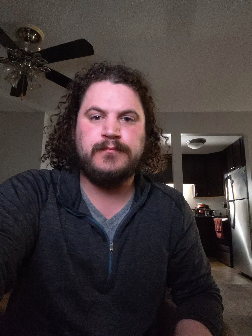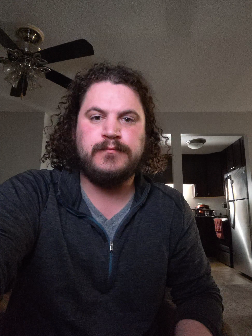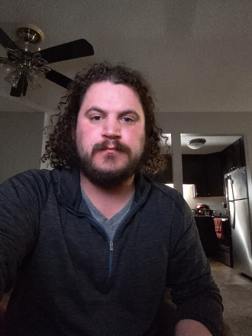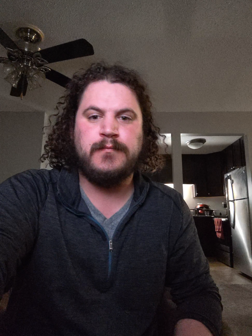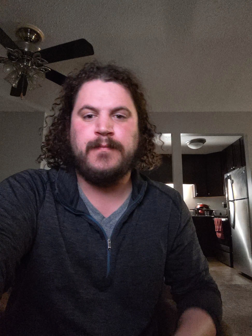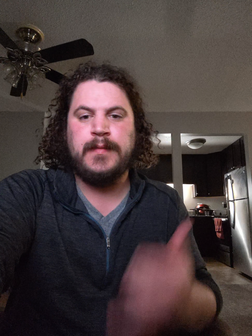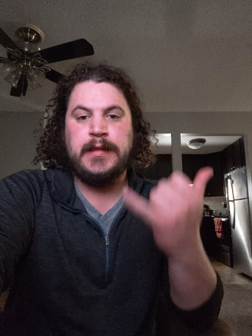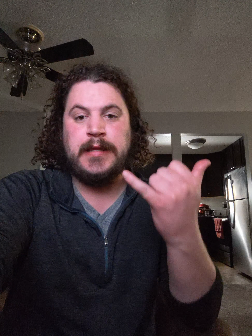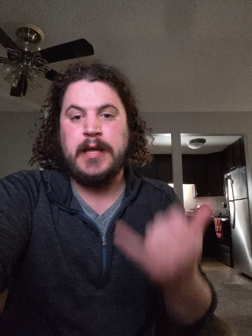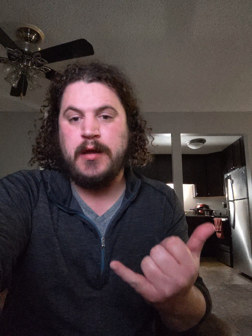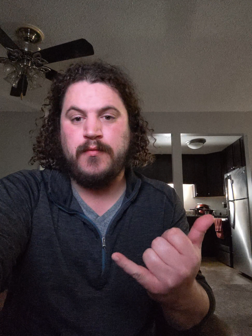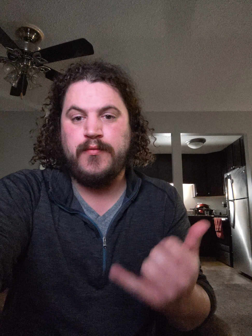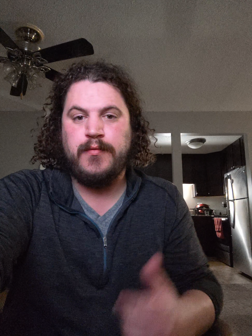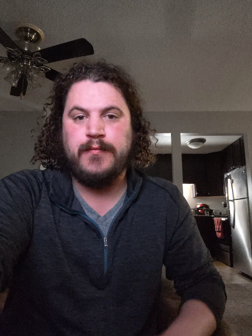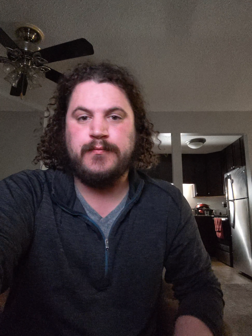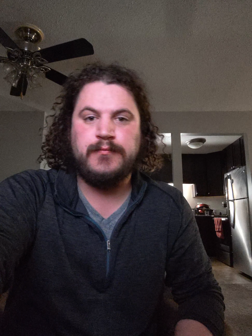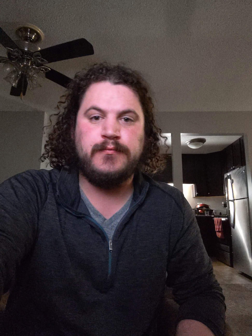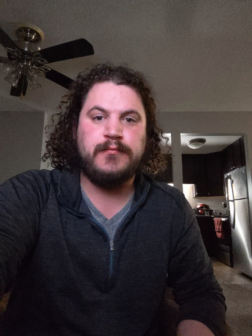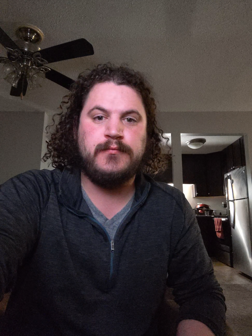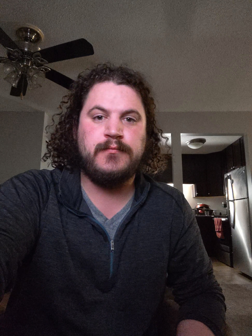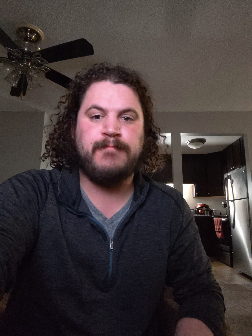now